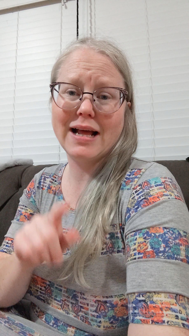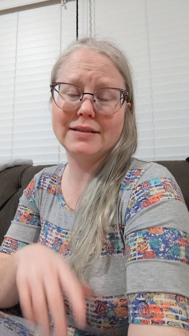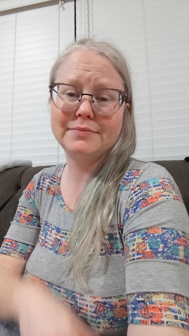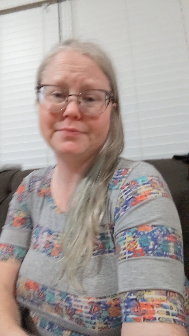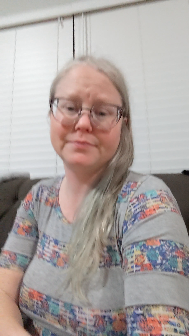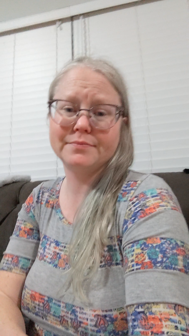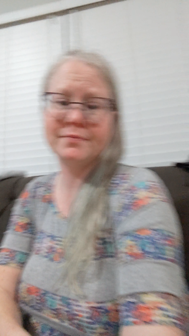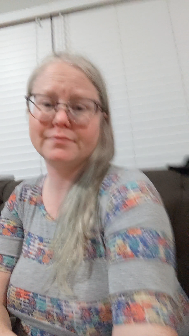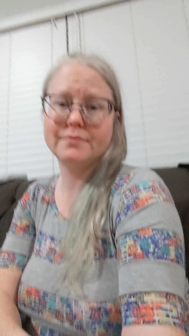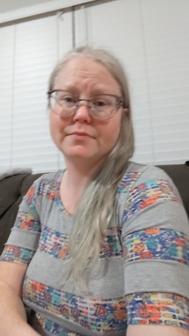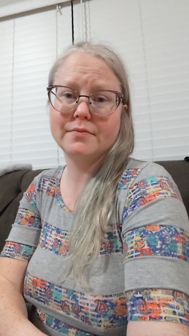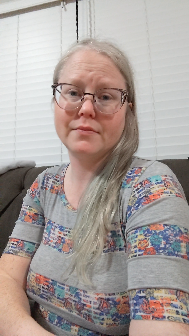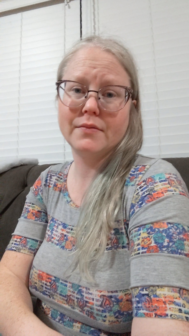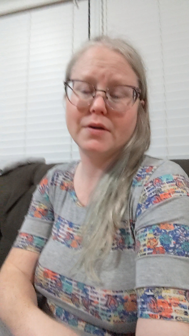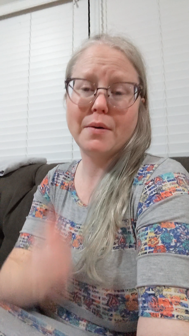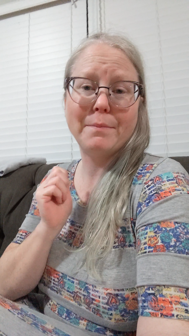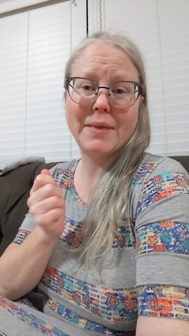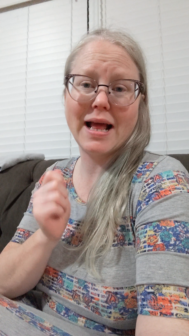bat